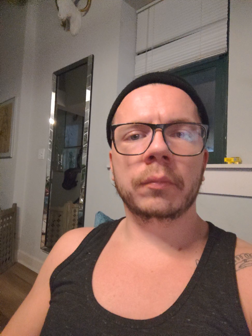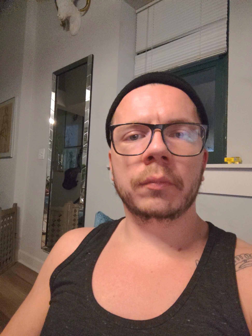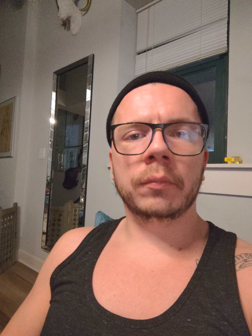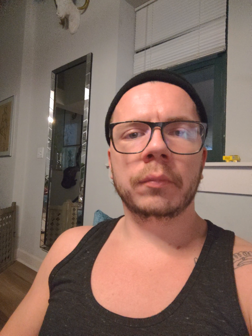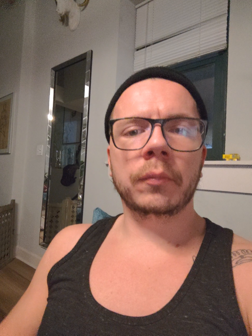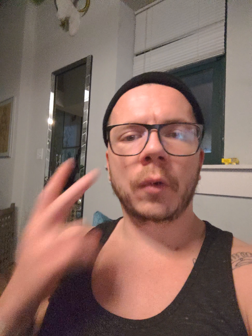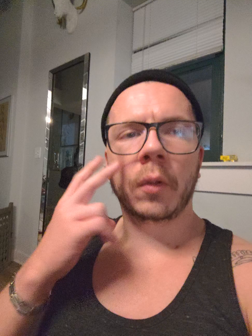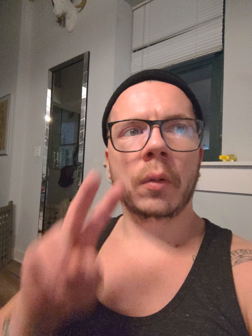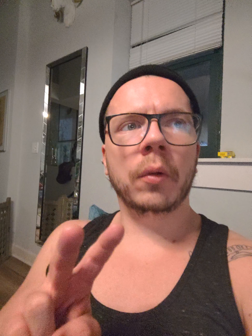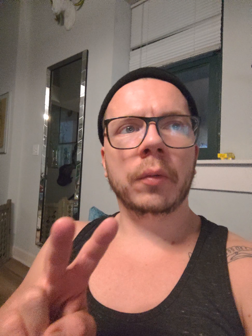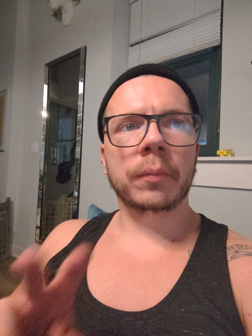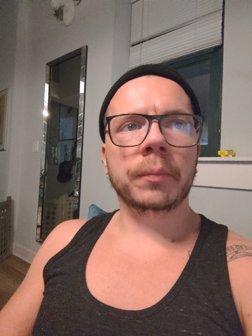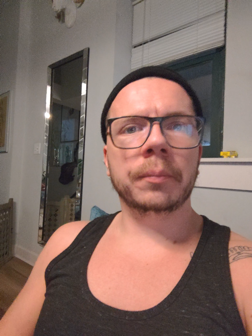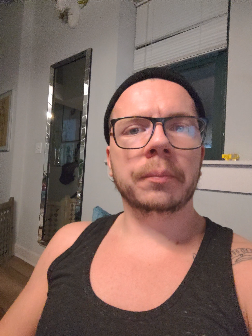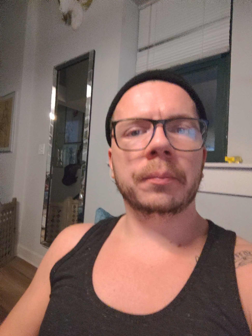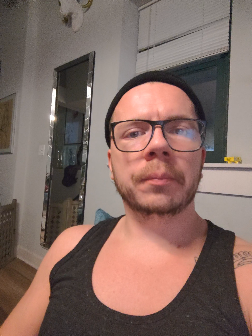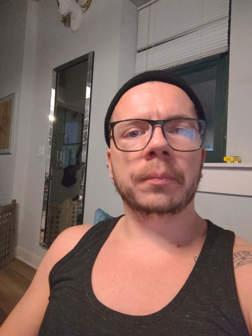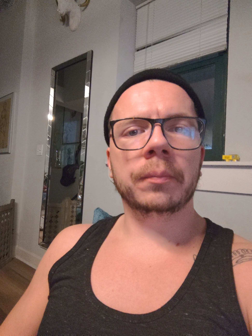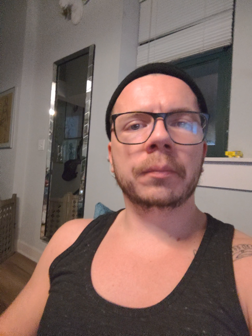look